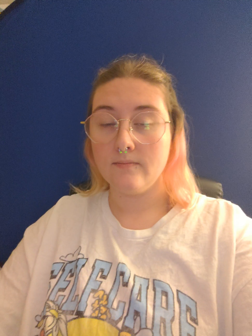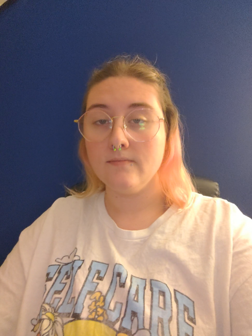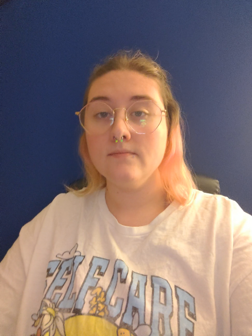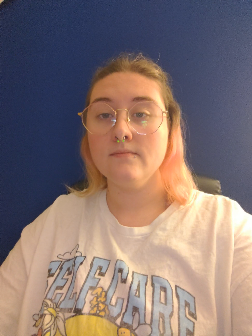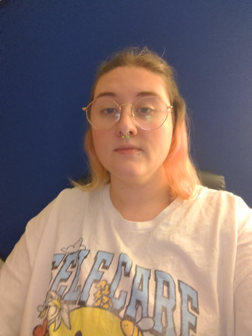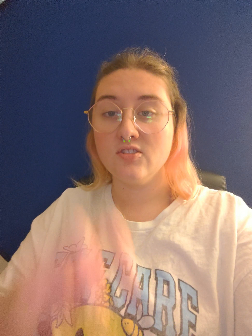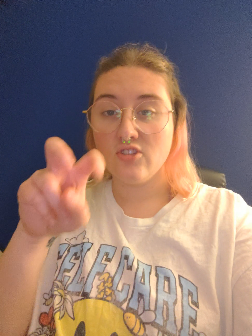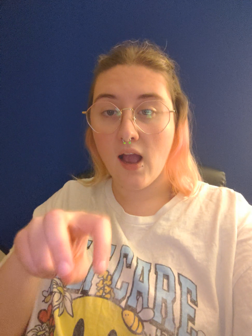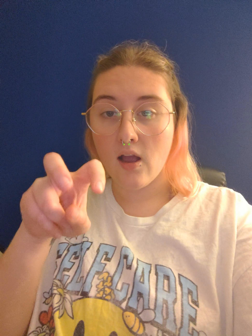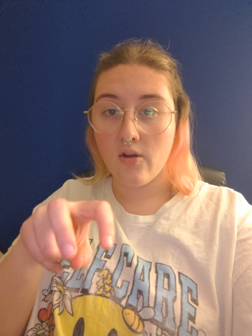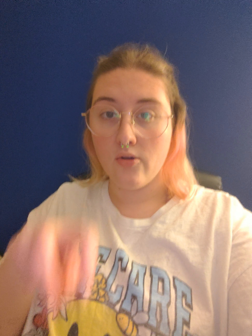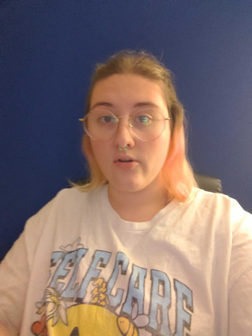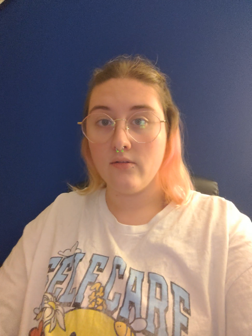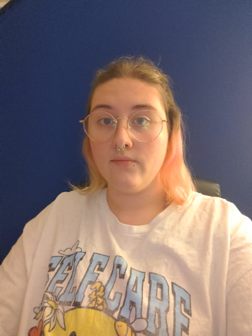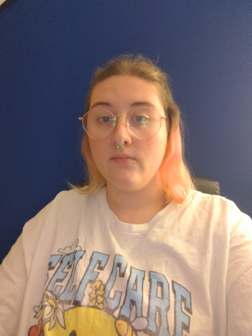chair